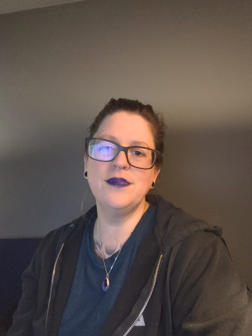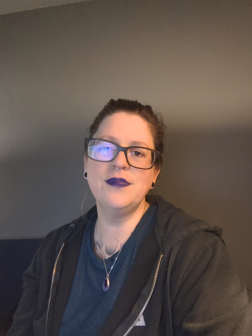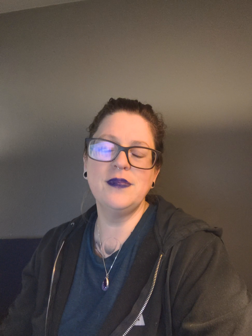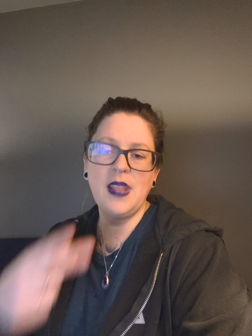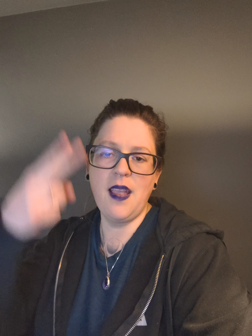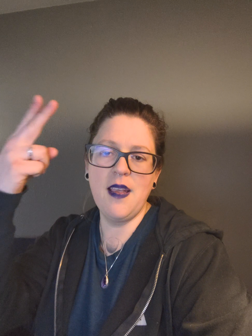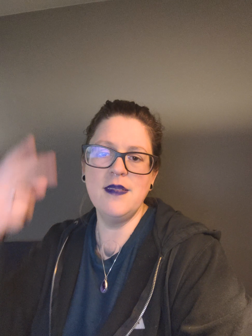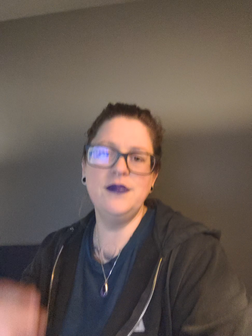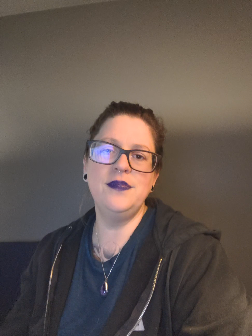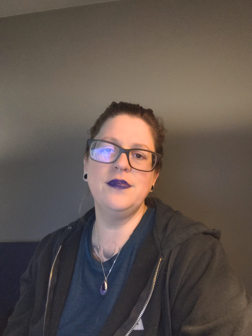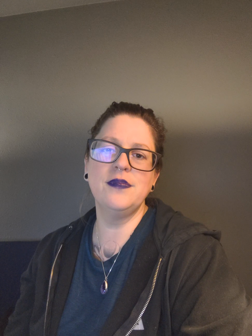high